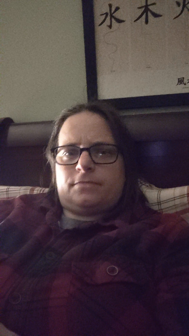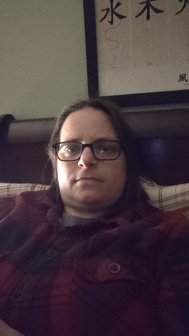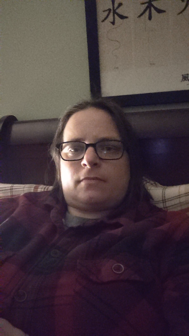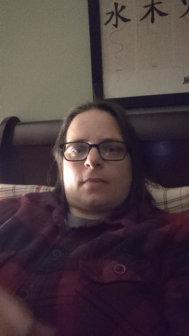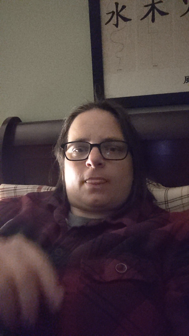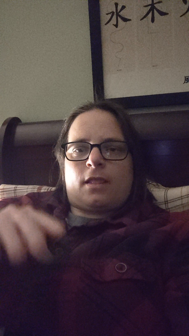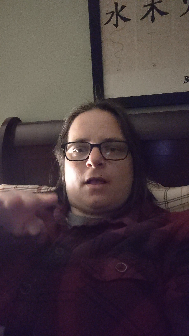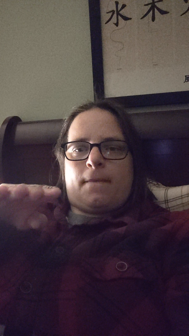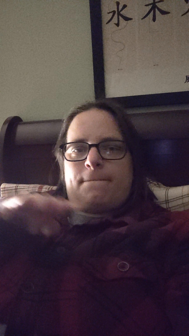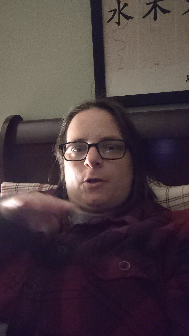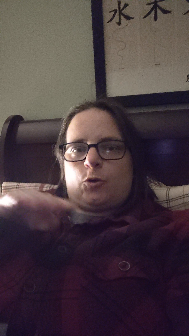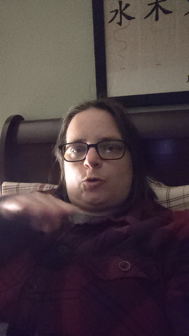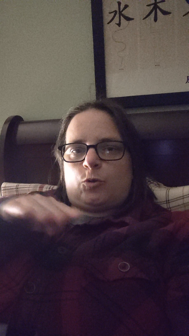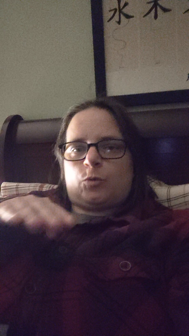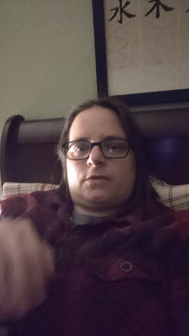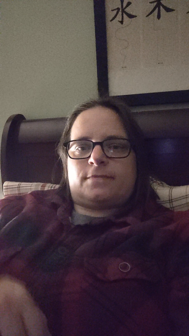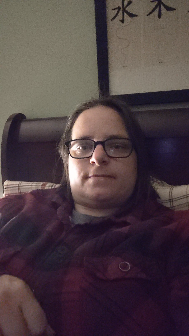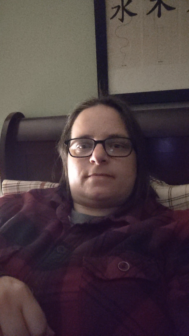boots